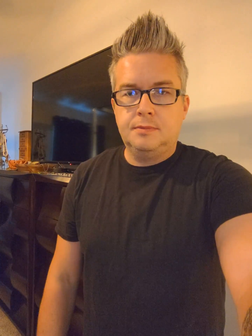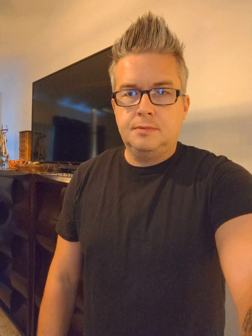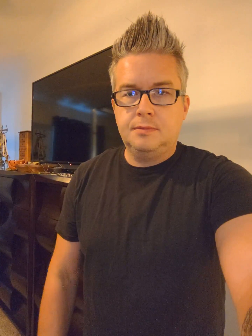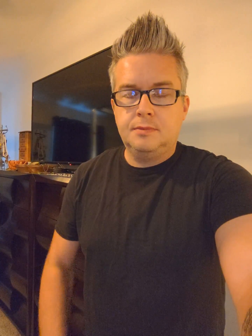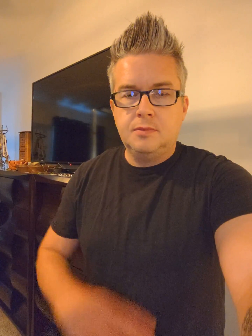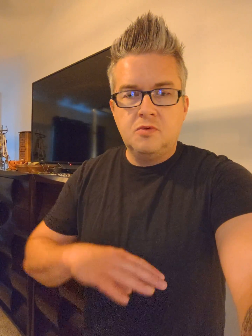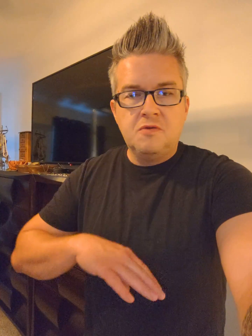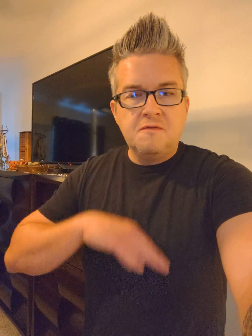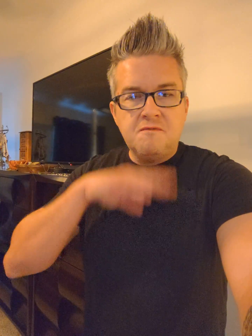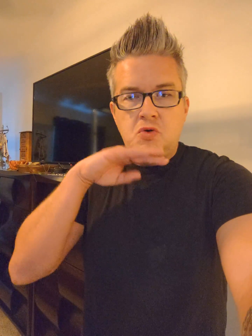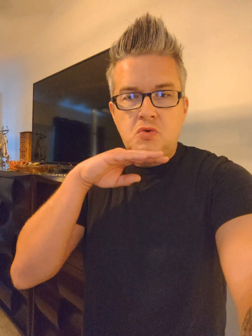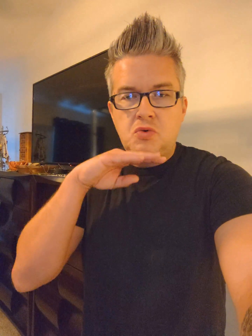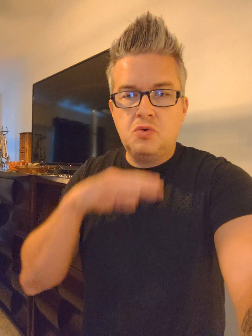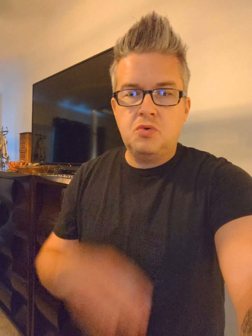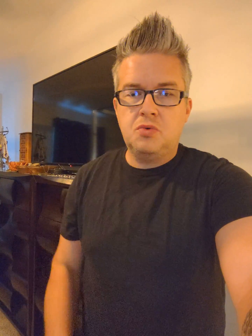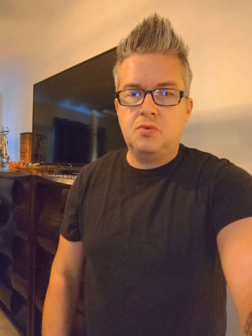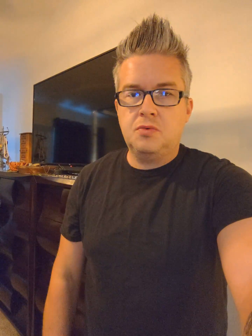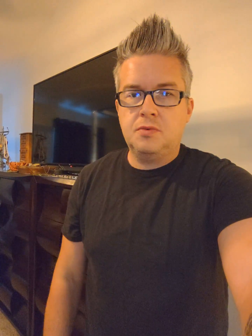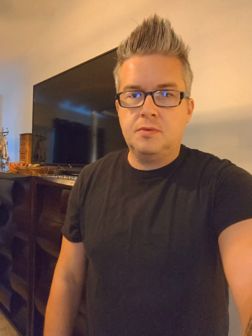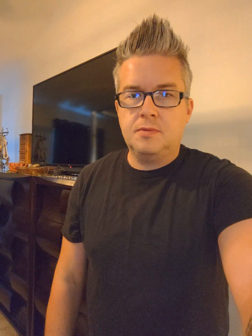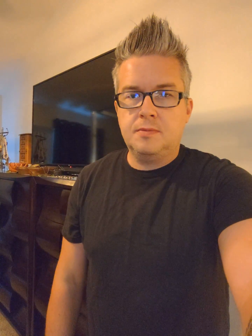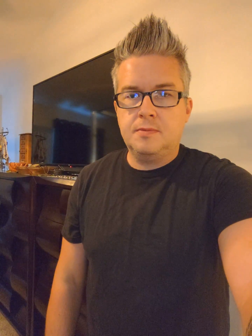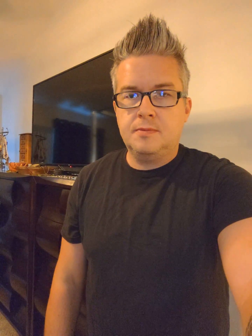full